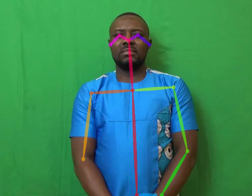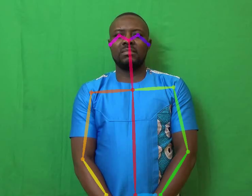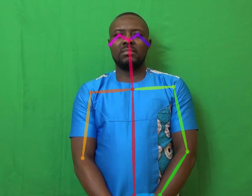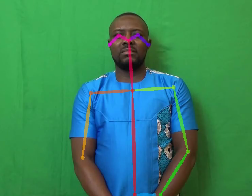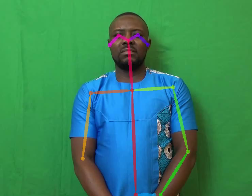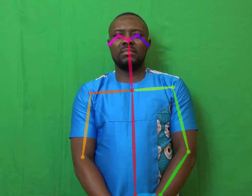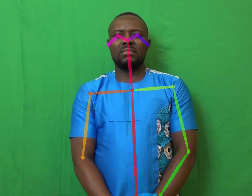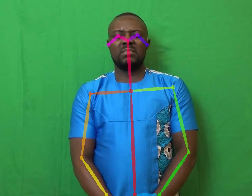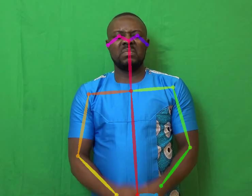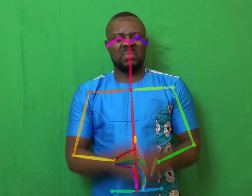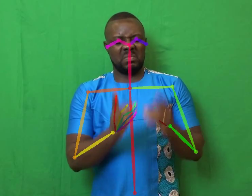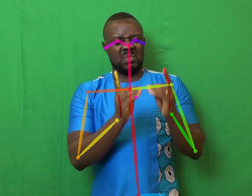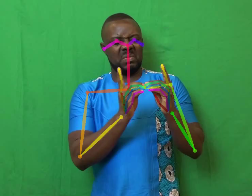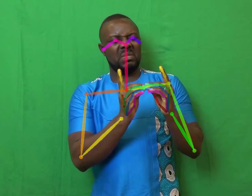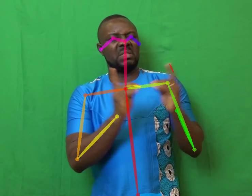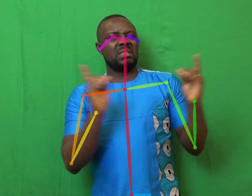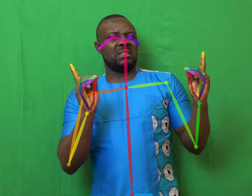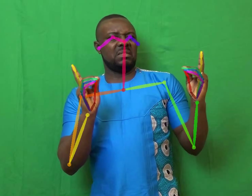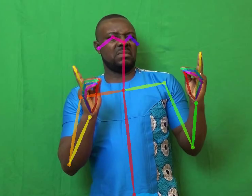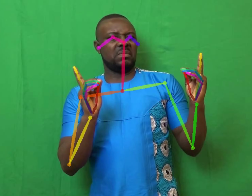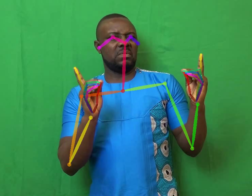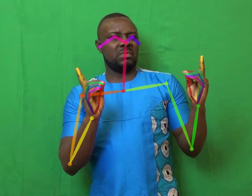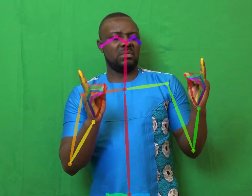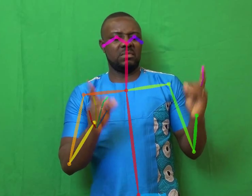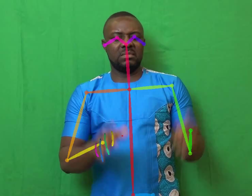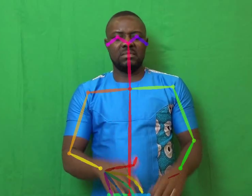divorce